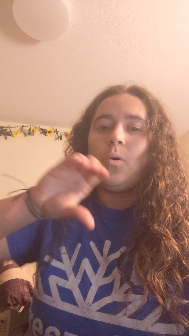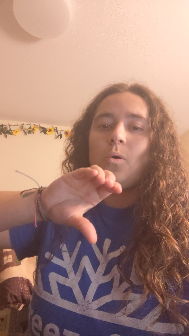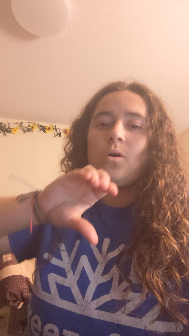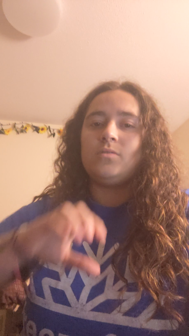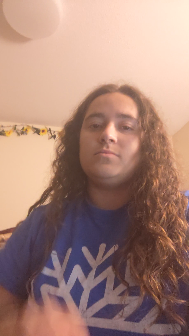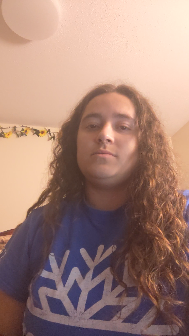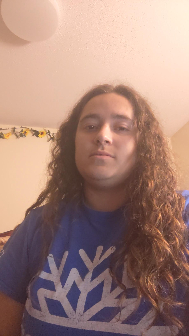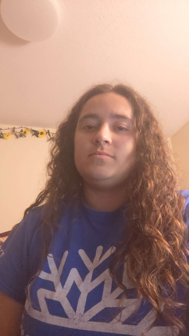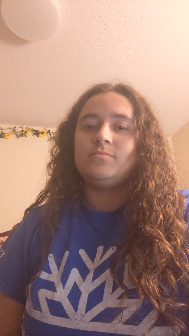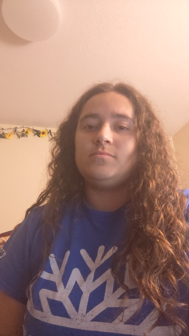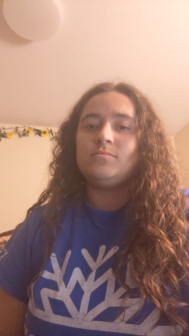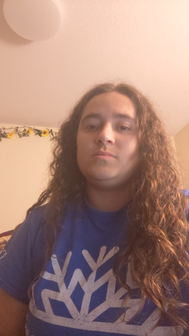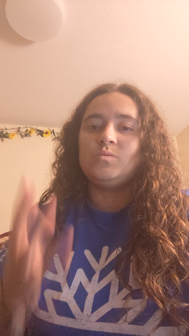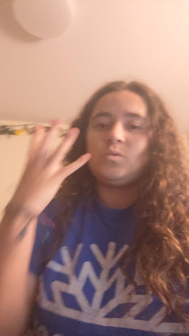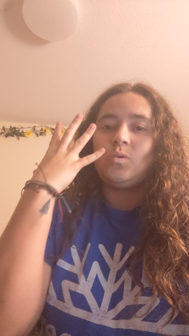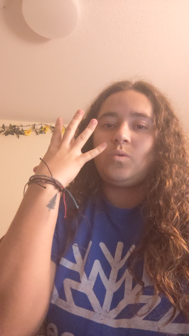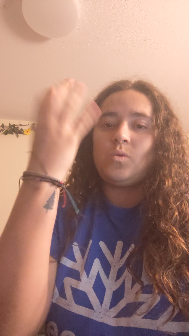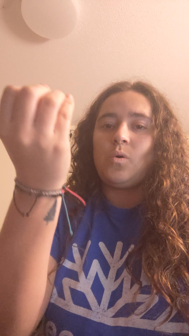going to